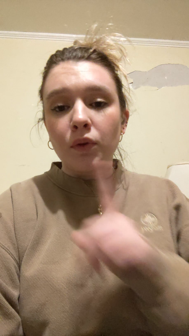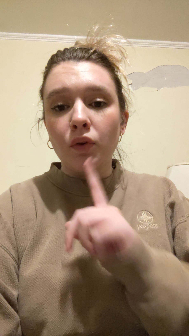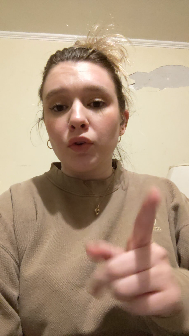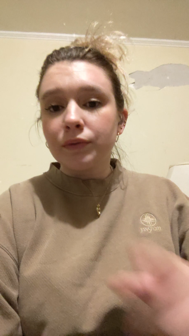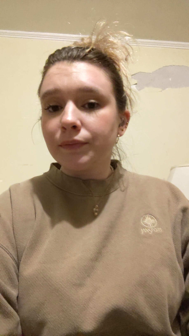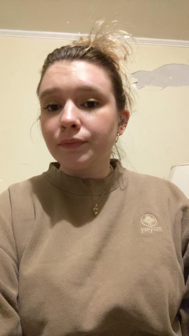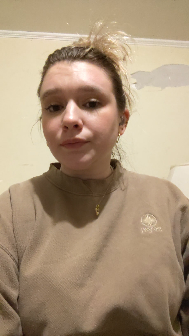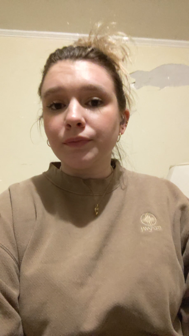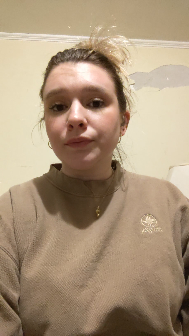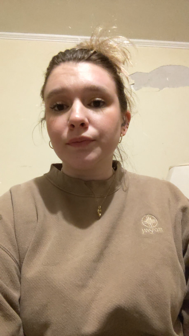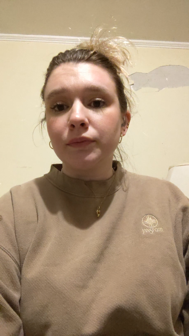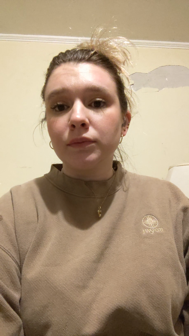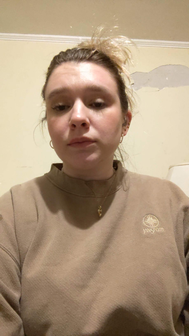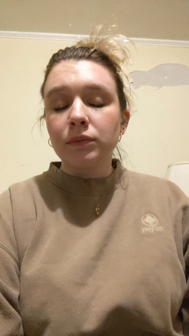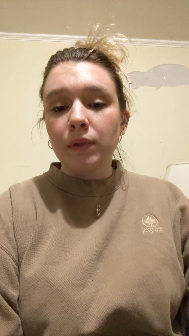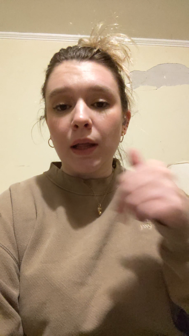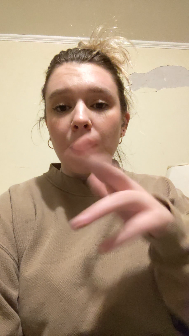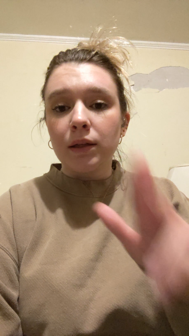lick